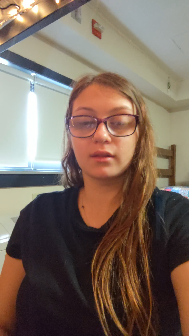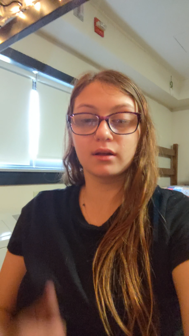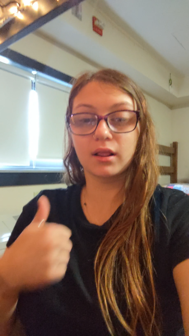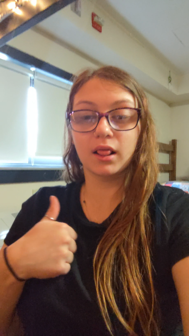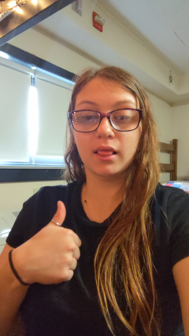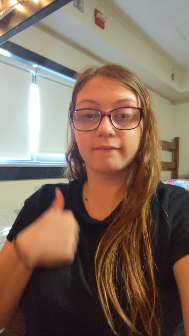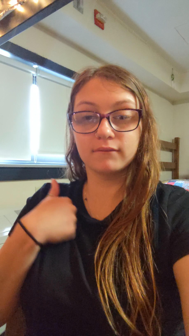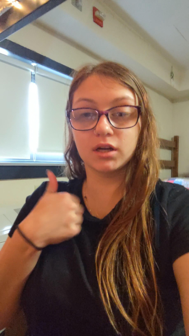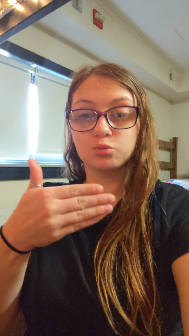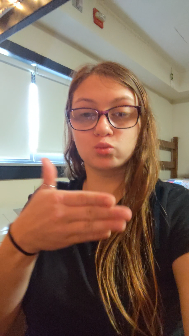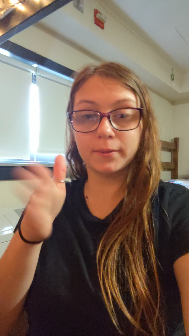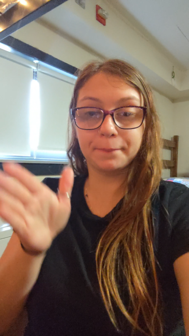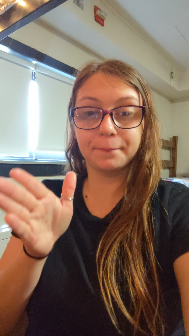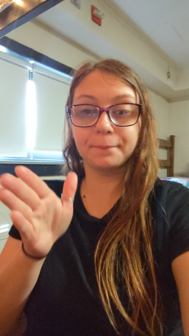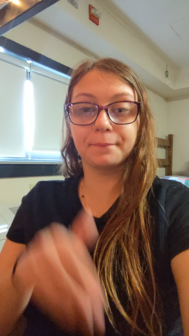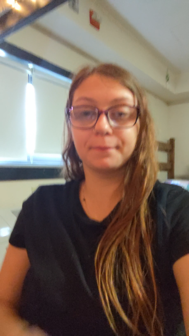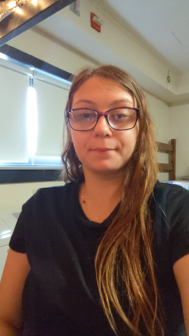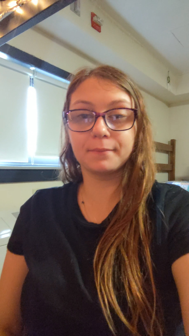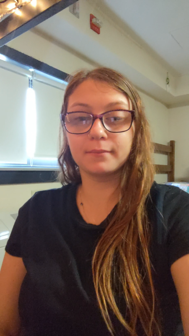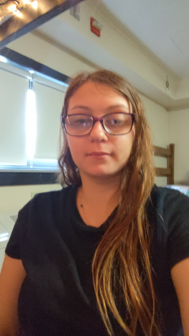living room